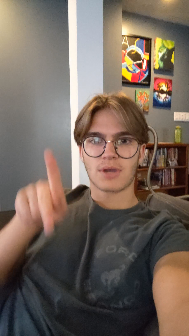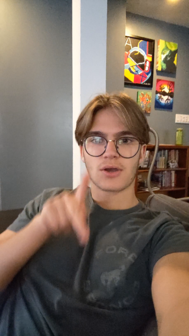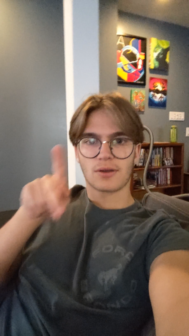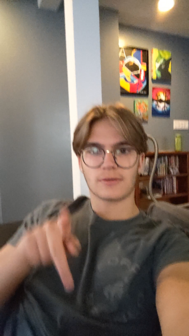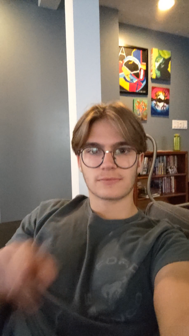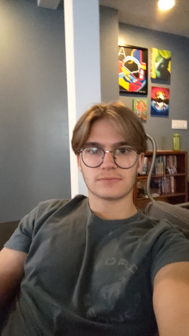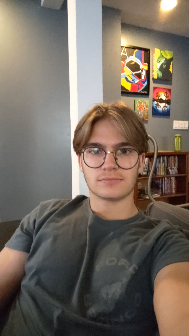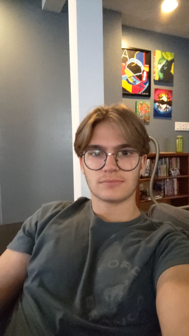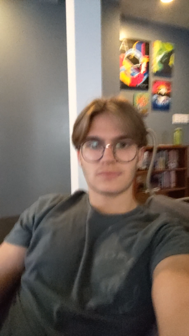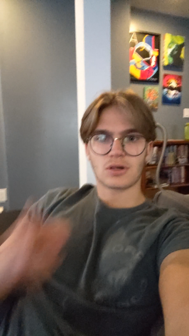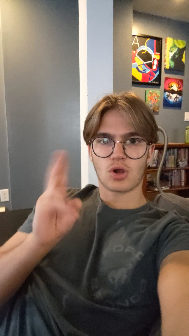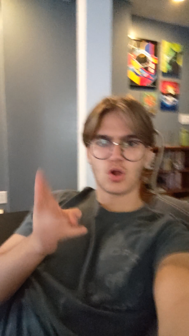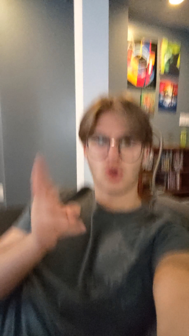hurry